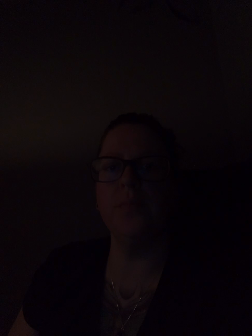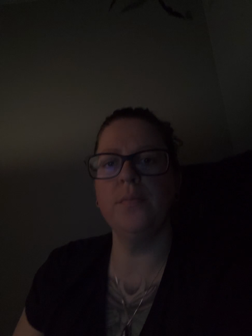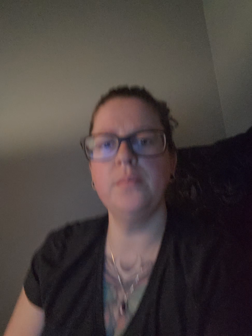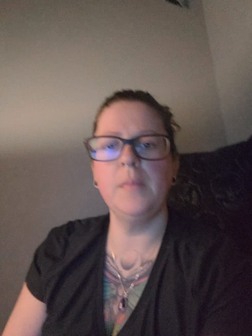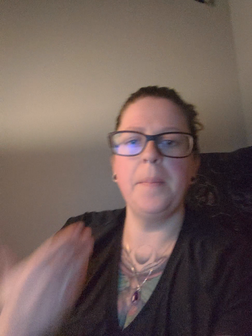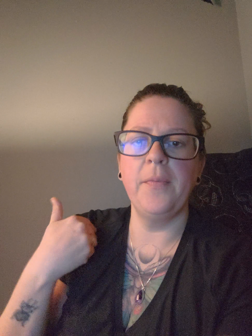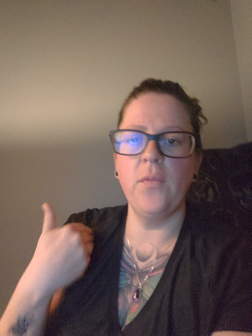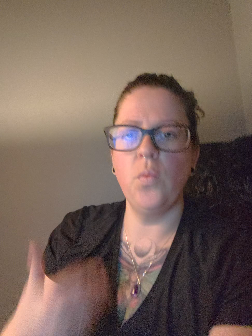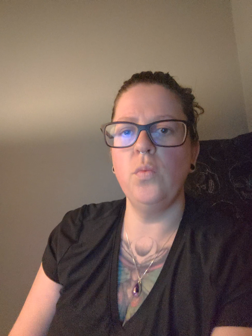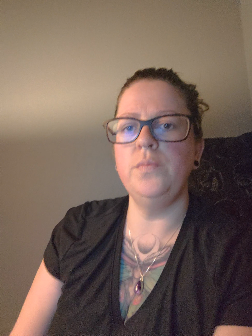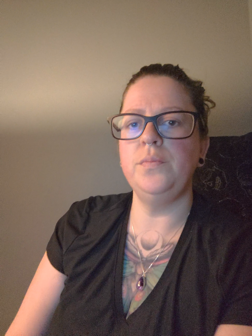before